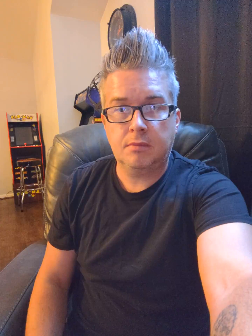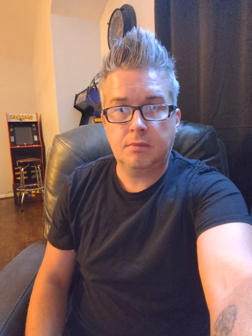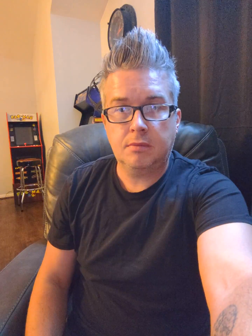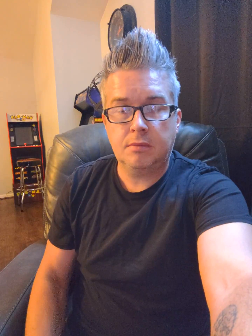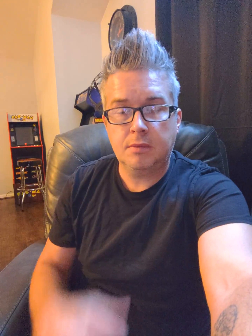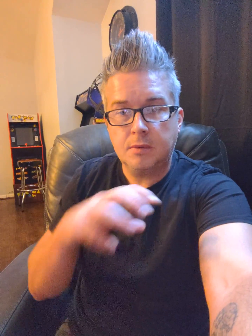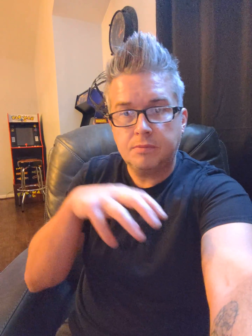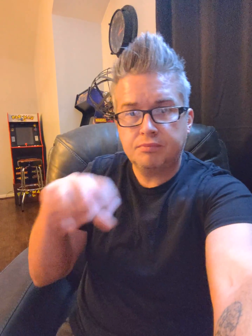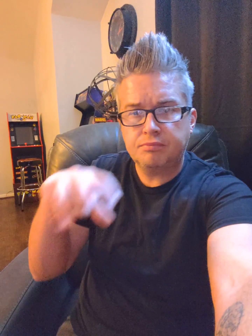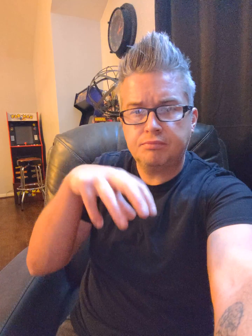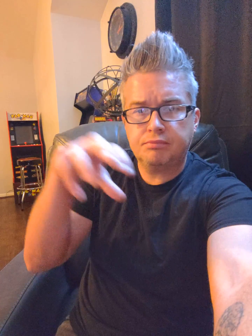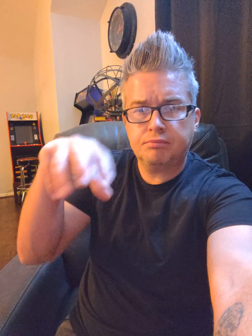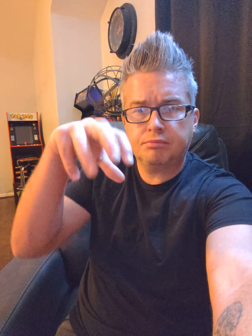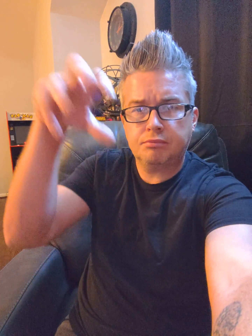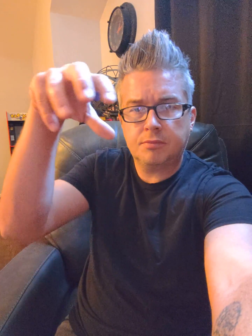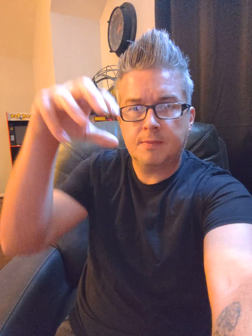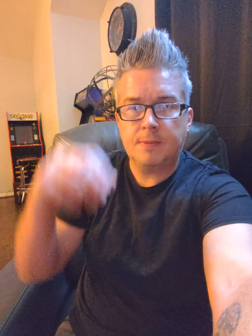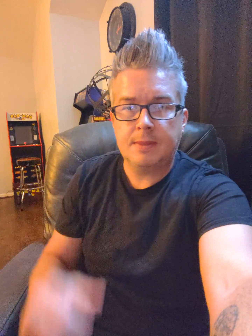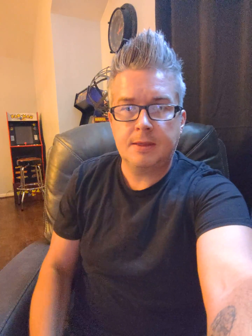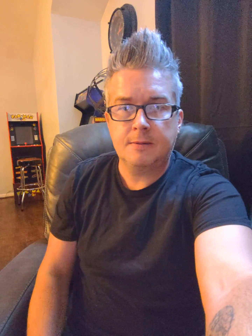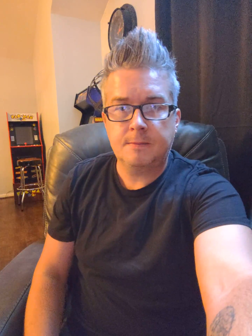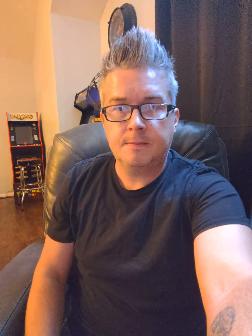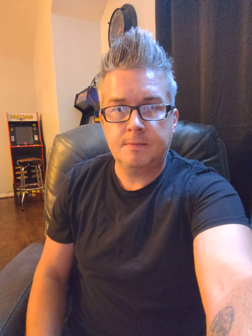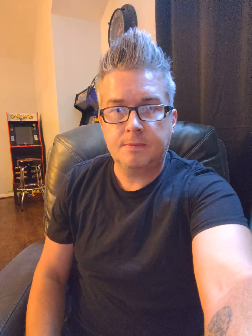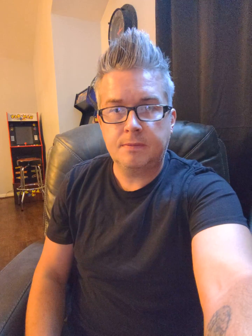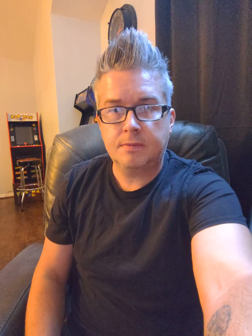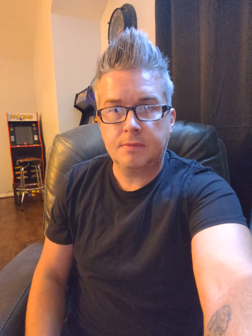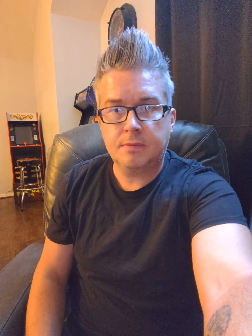block